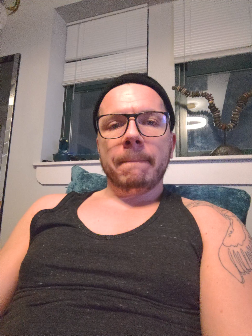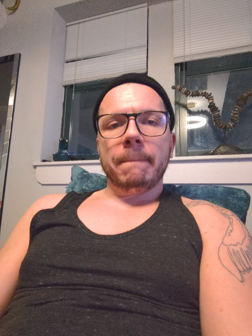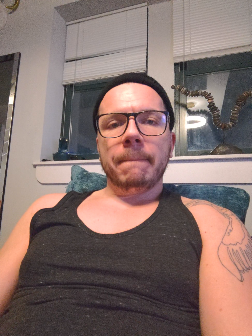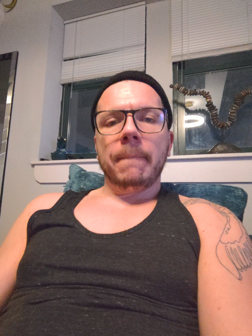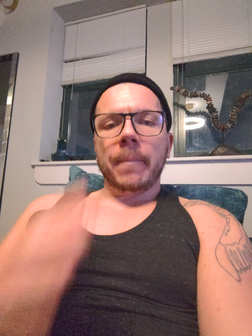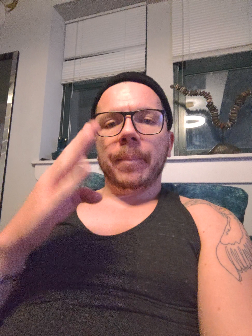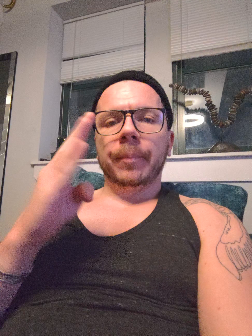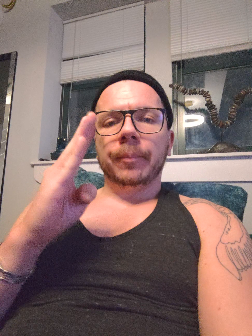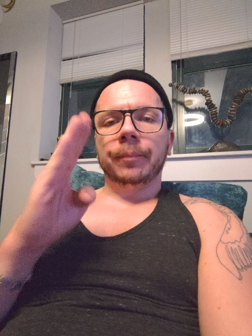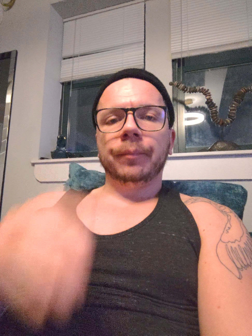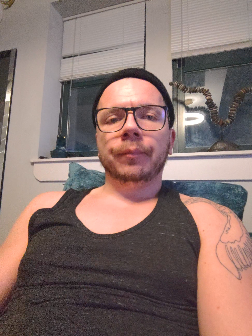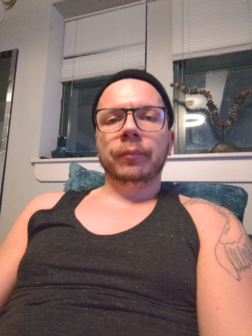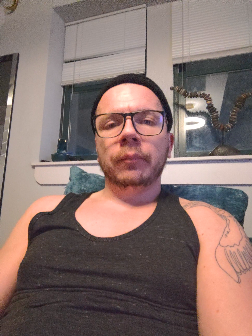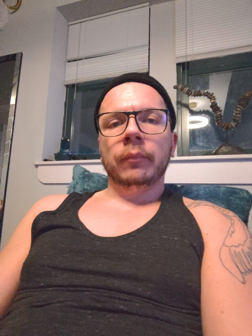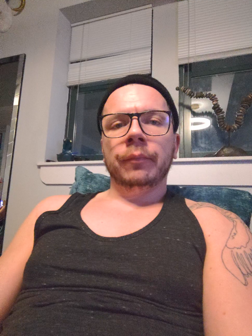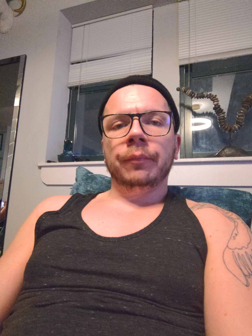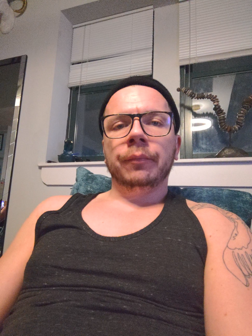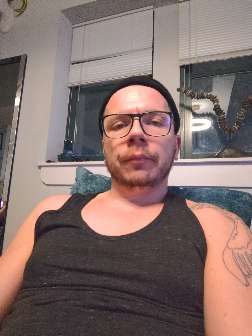blue